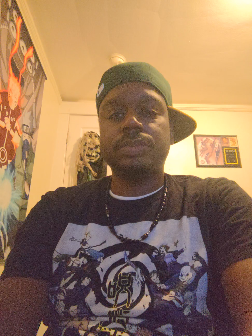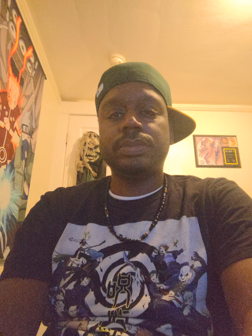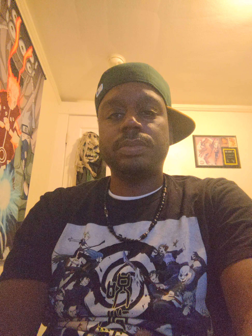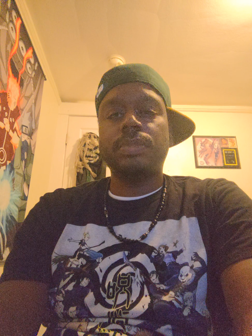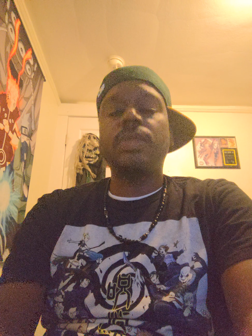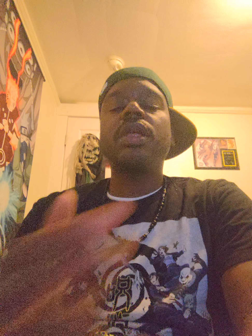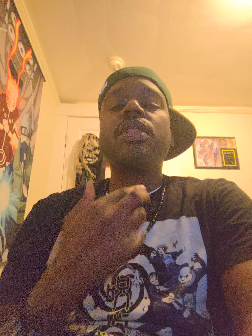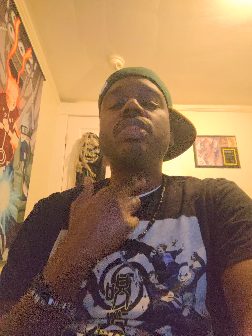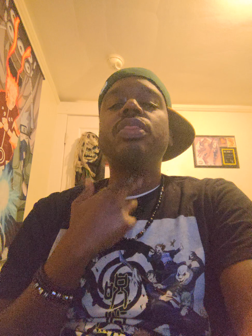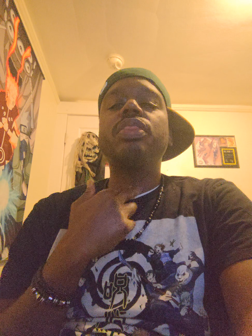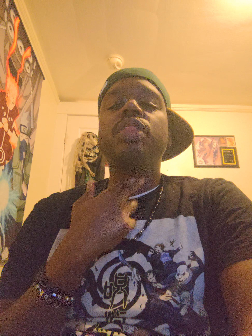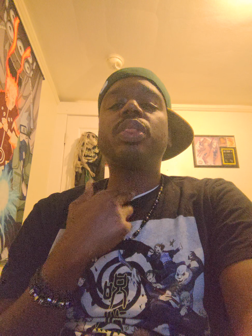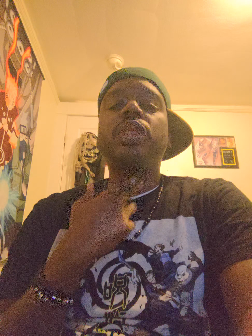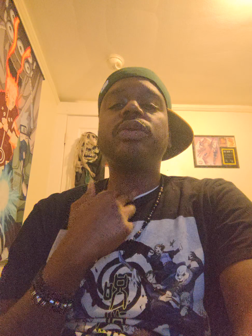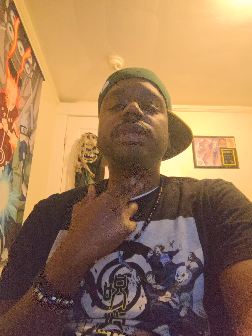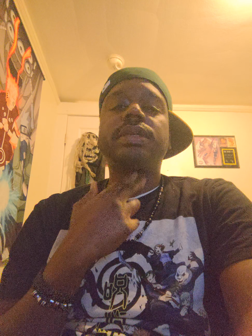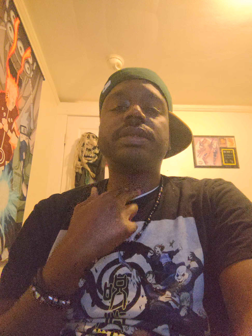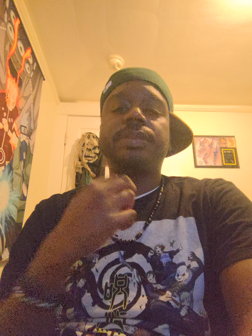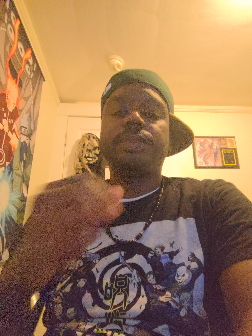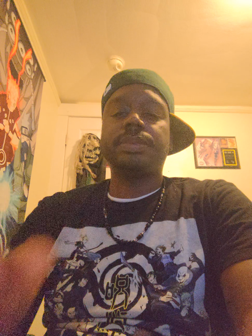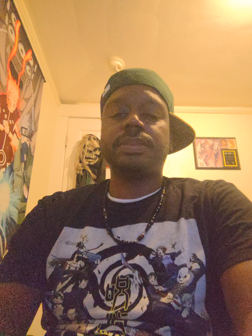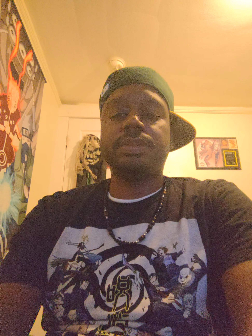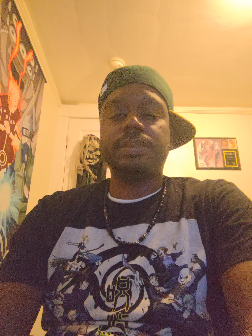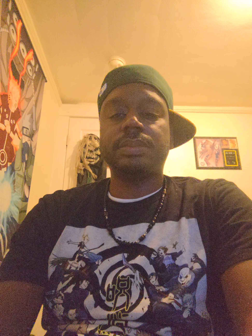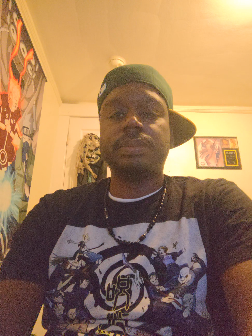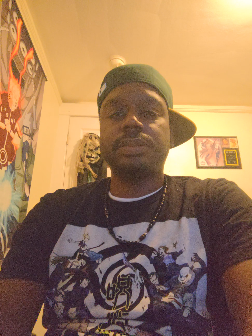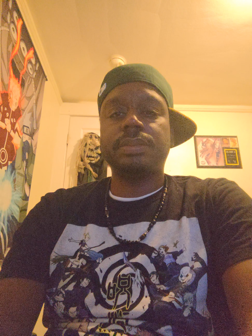thirsty